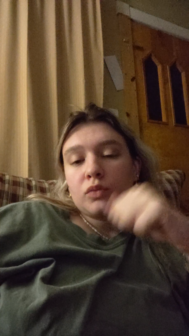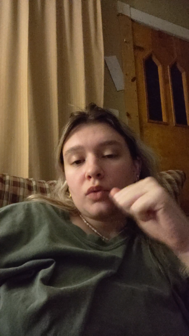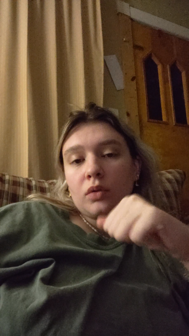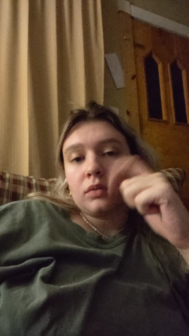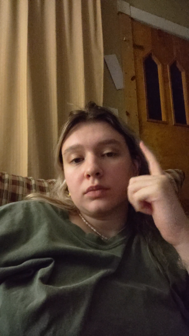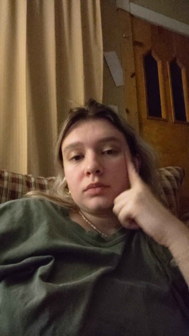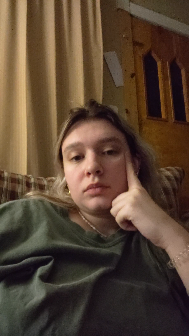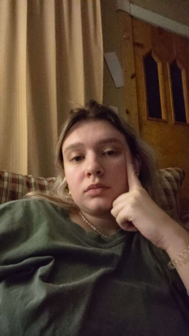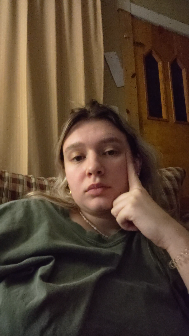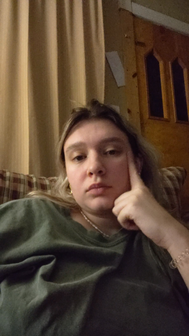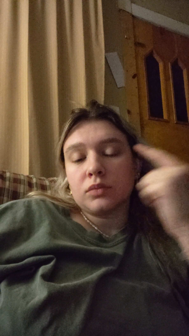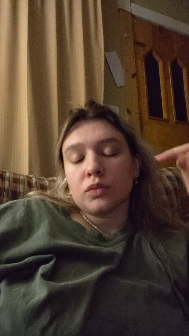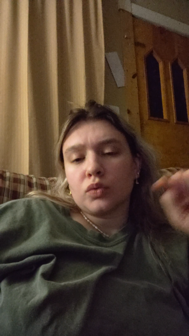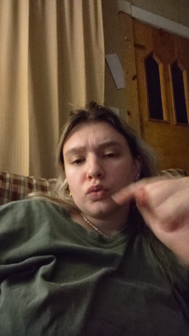hurt